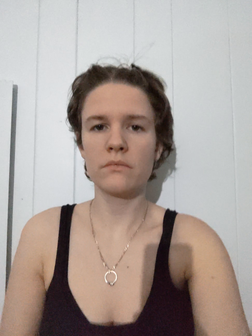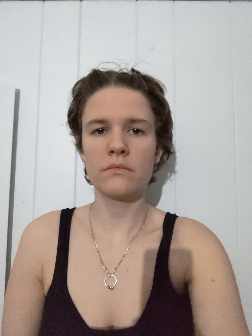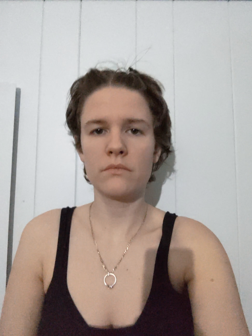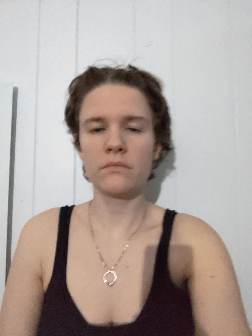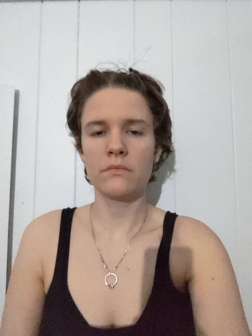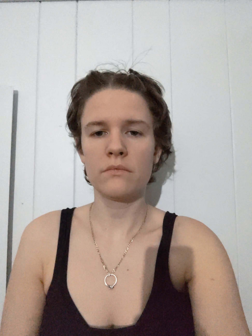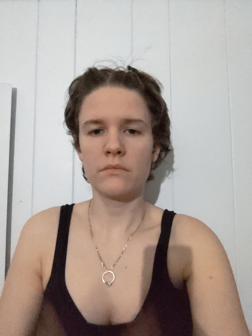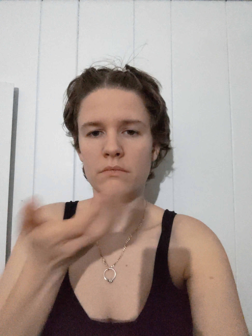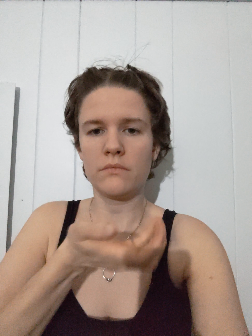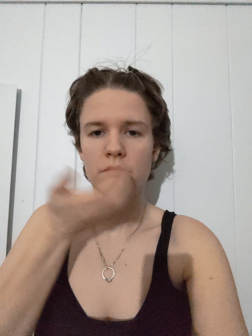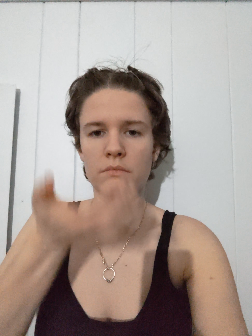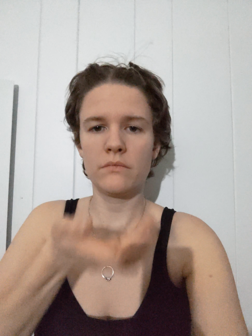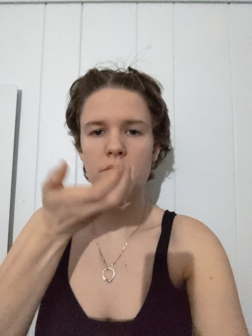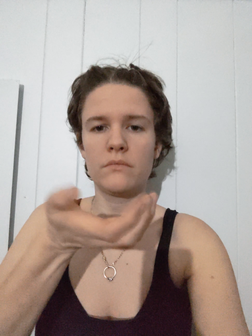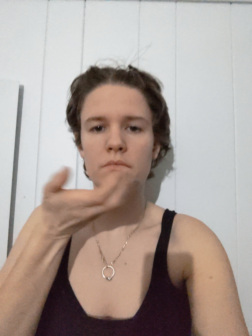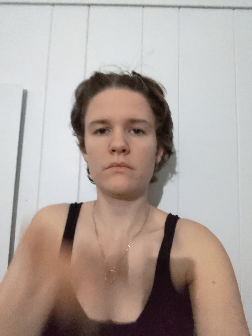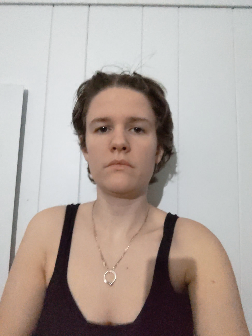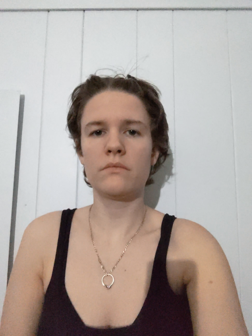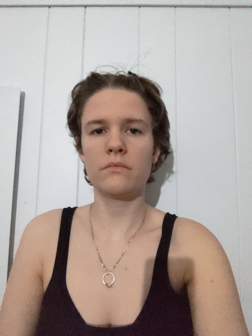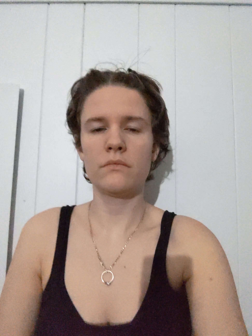cereal